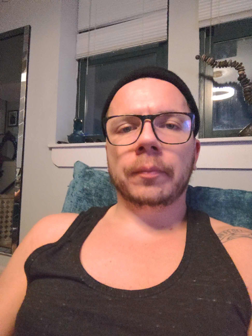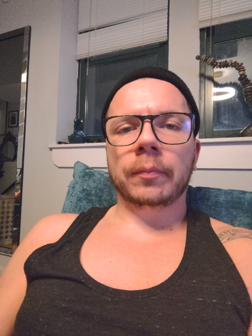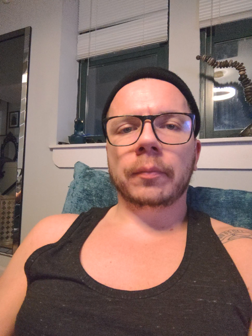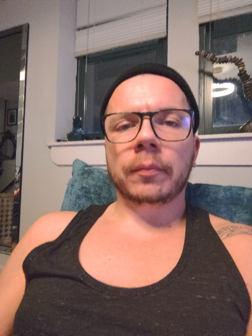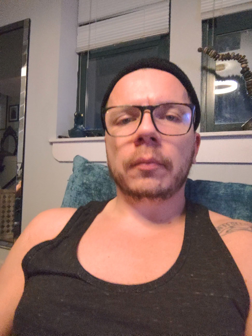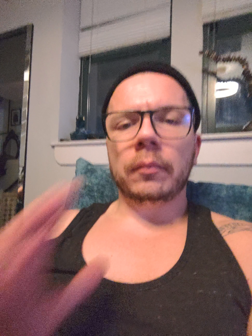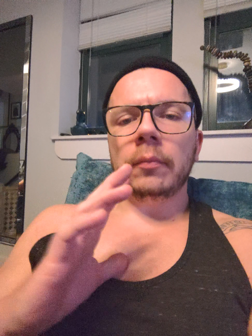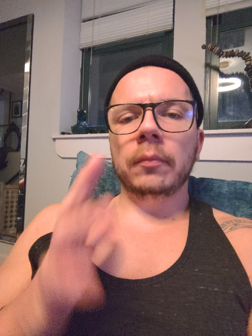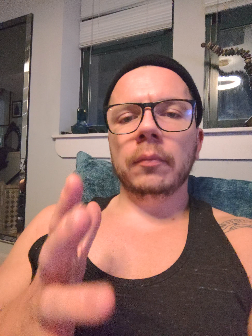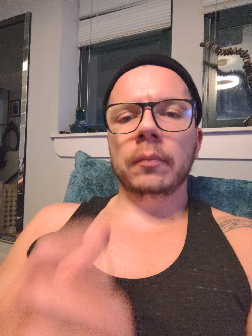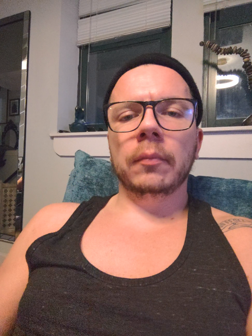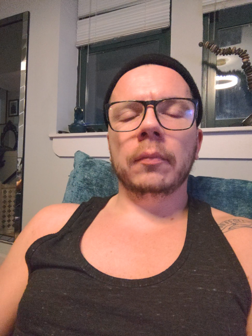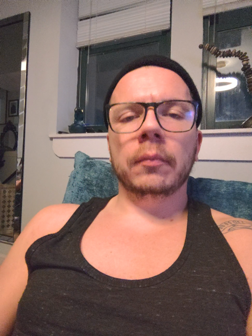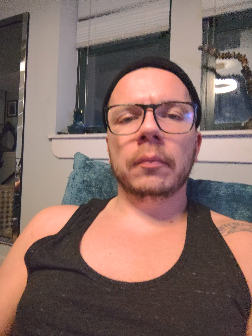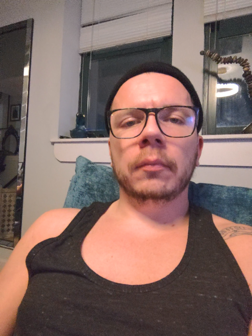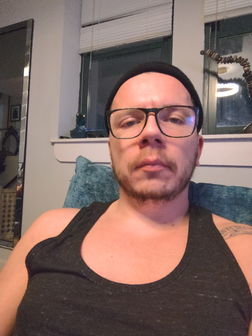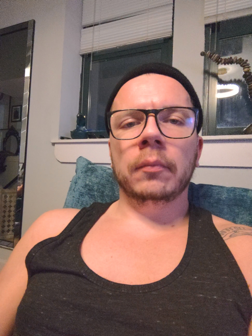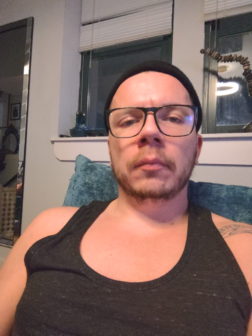fine